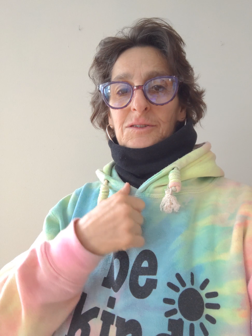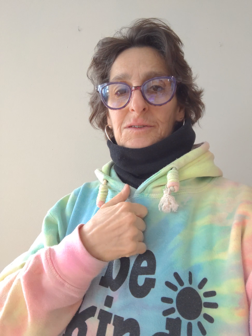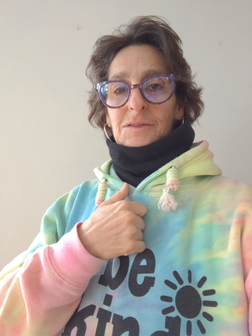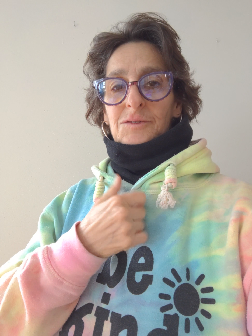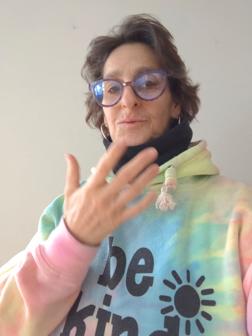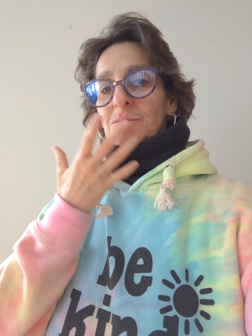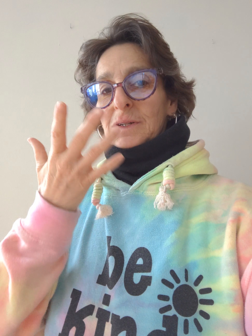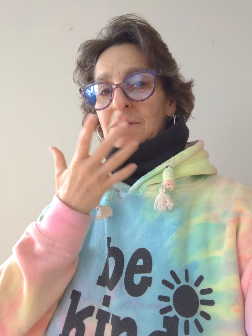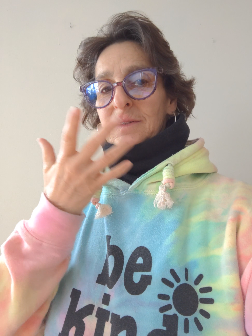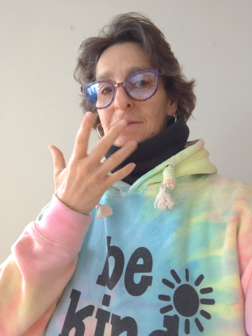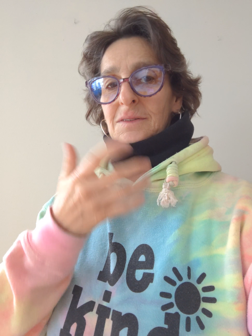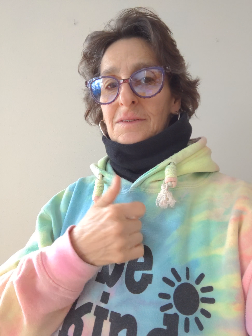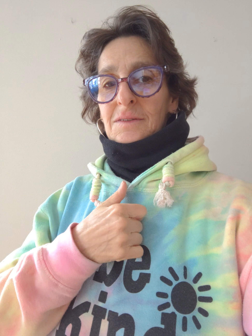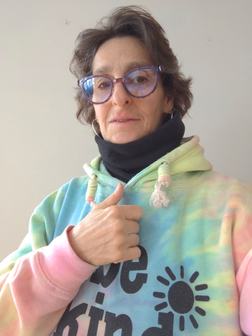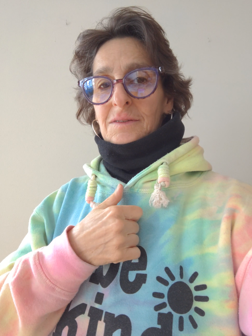grass